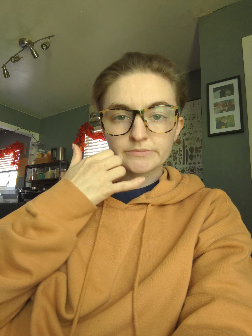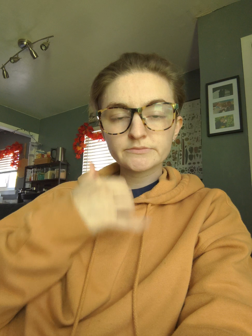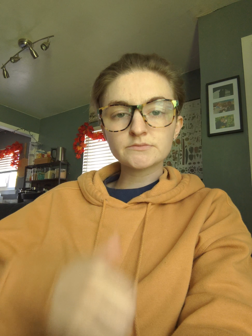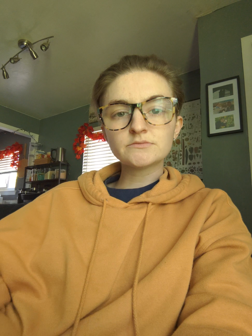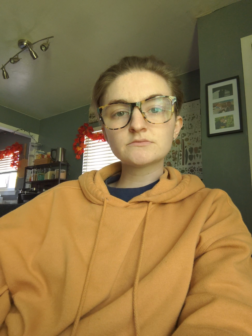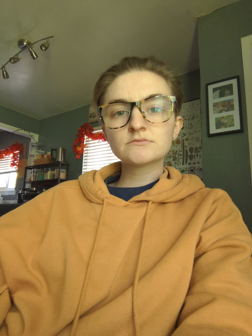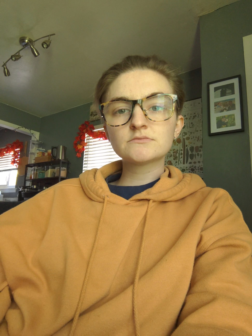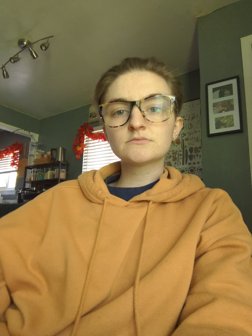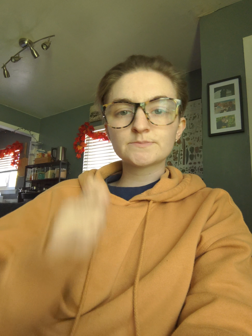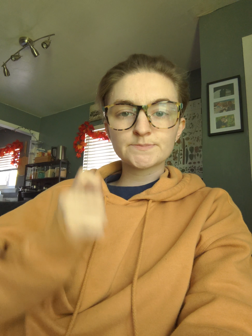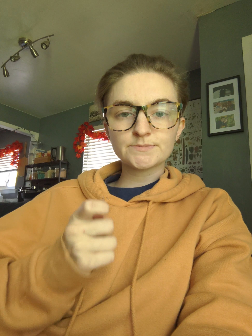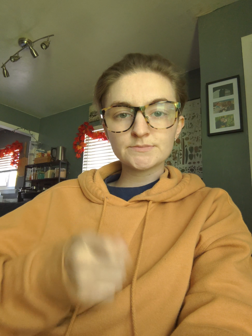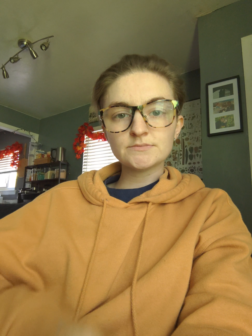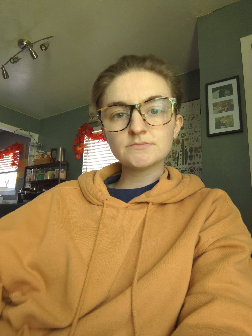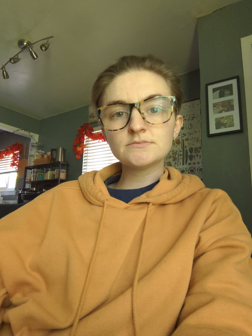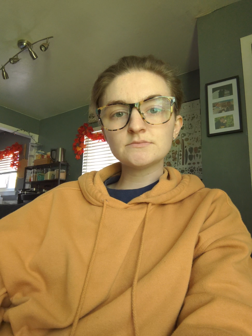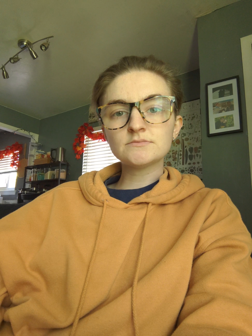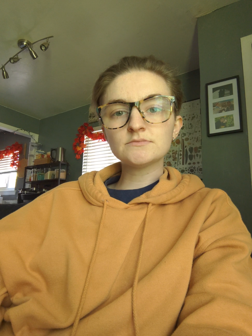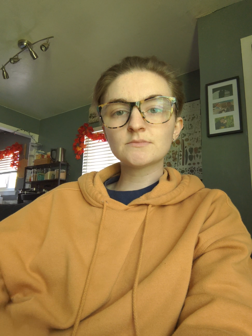hammer